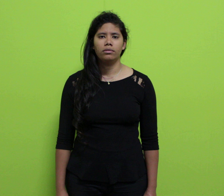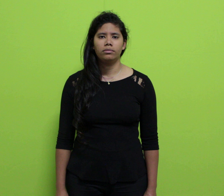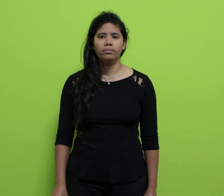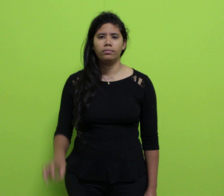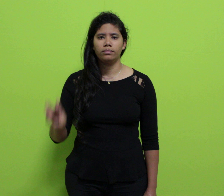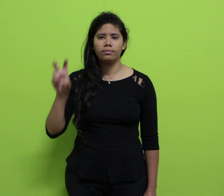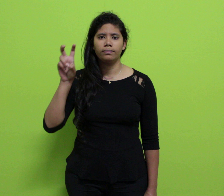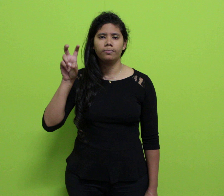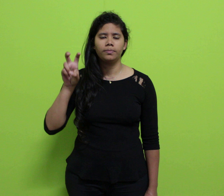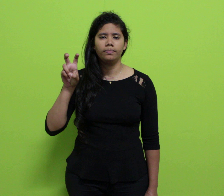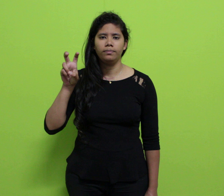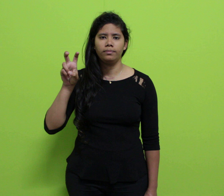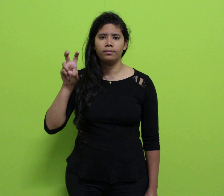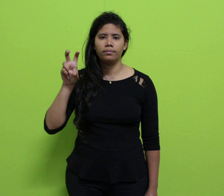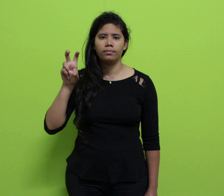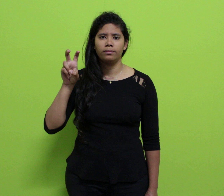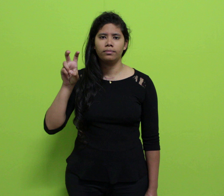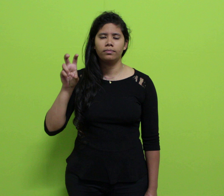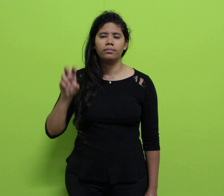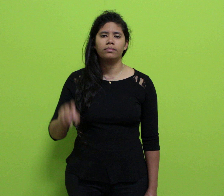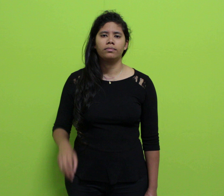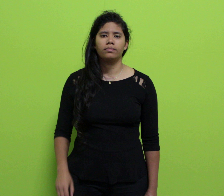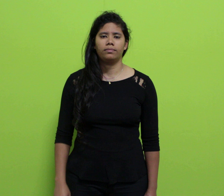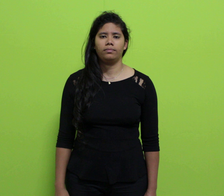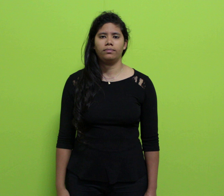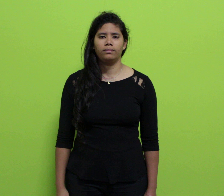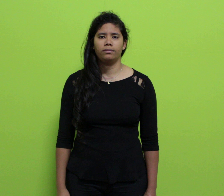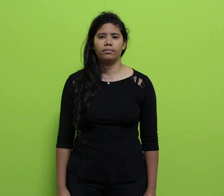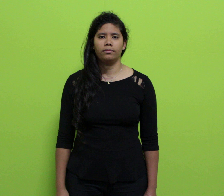cinco